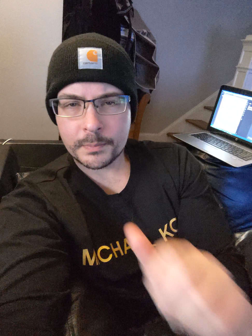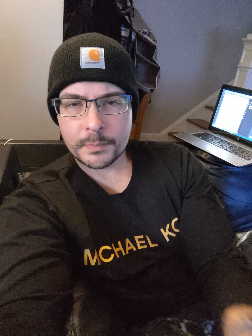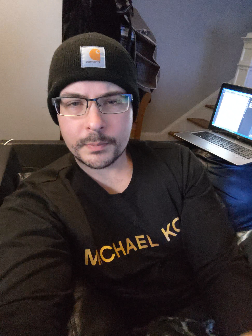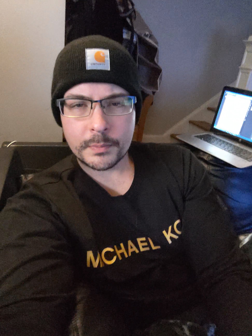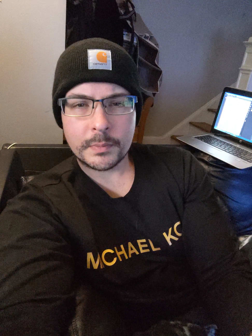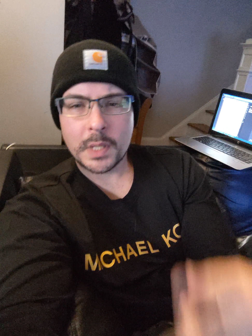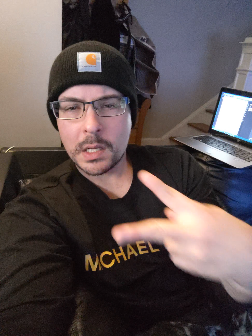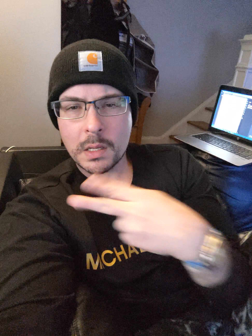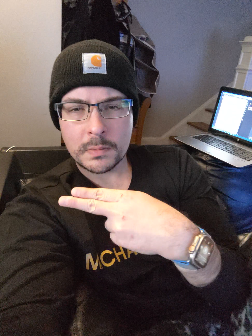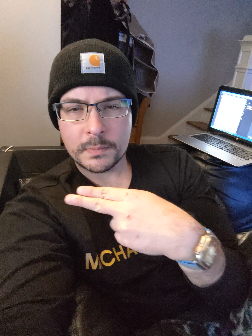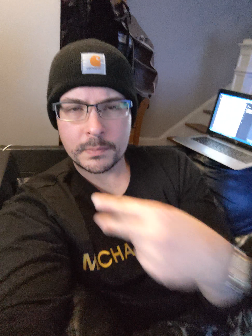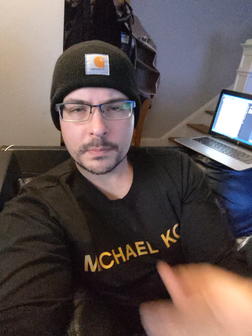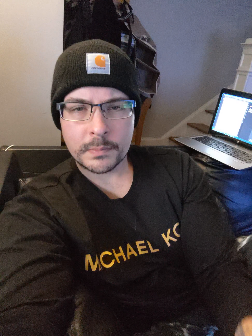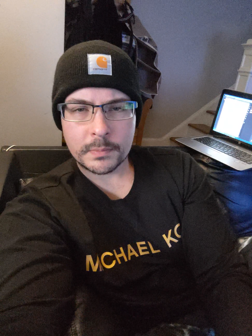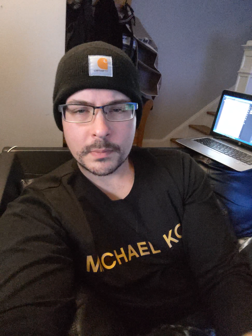cut